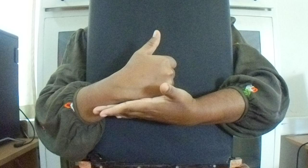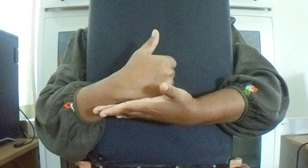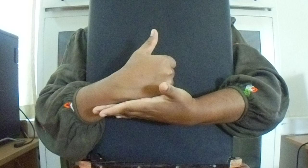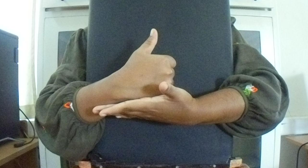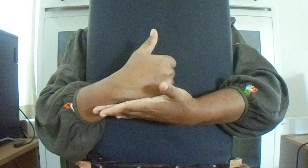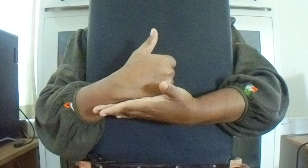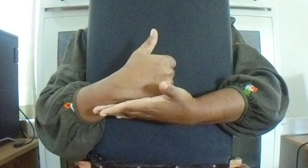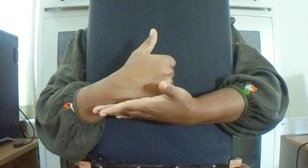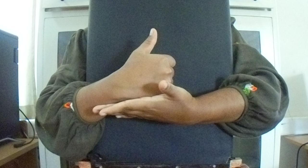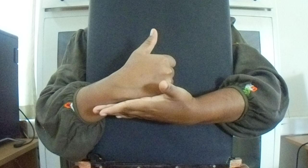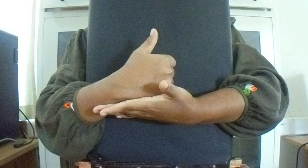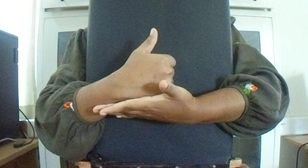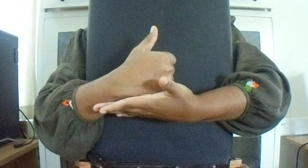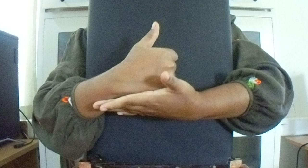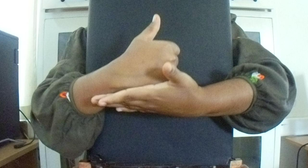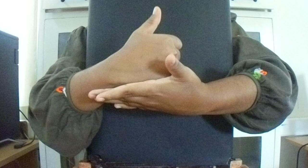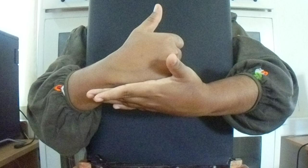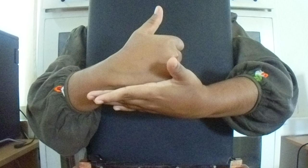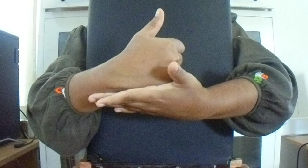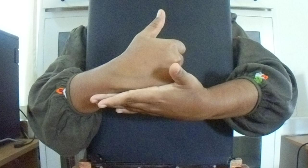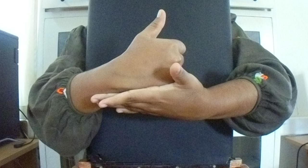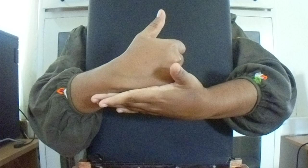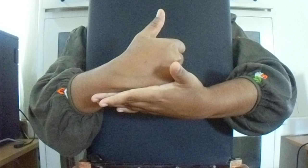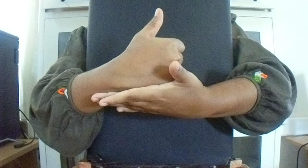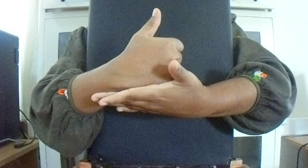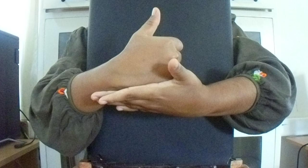help